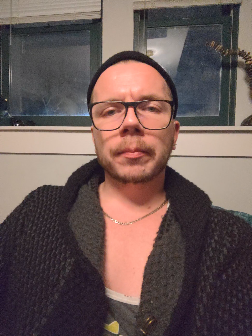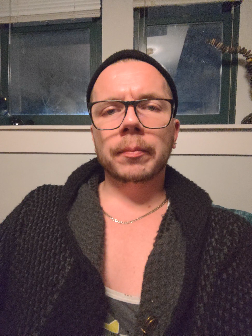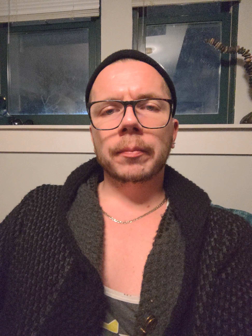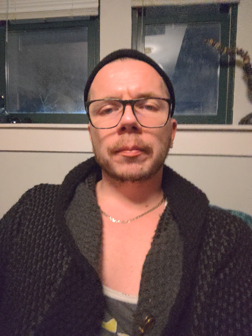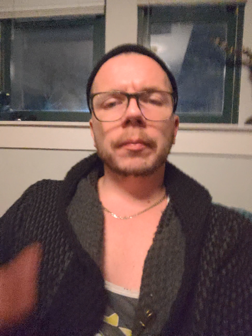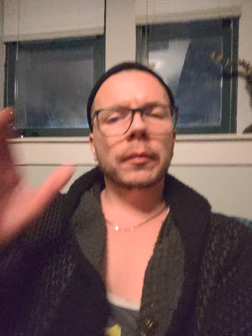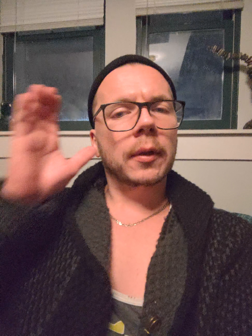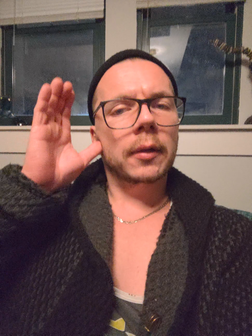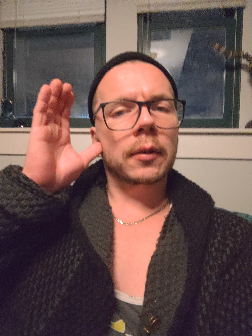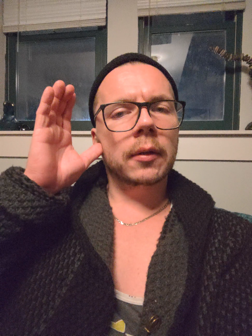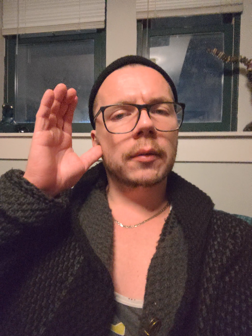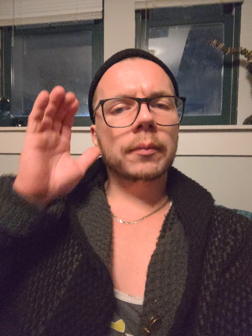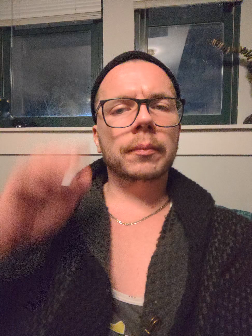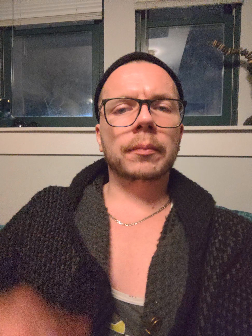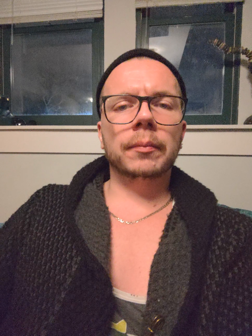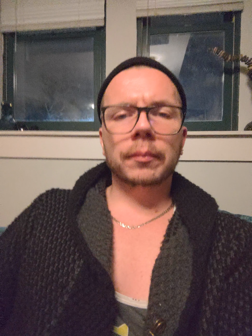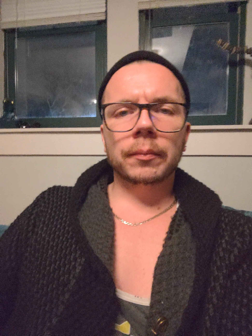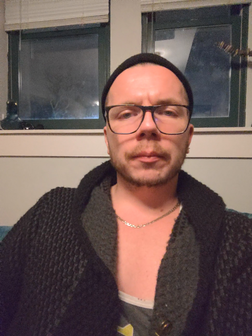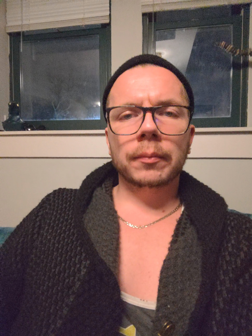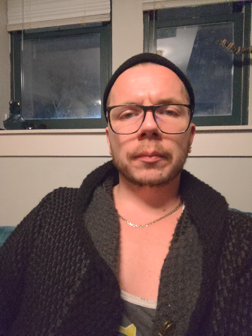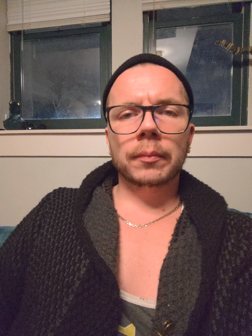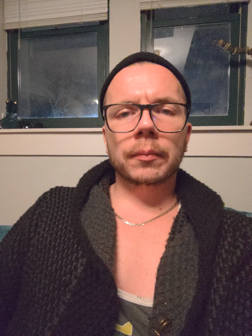listen